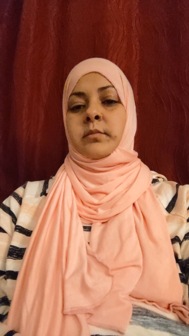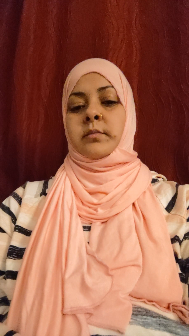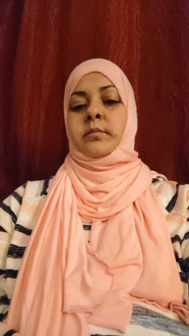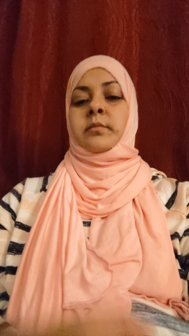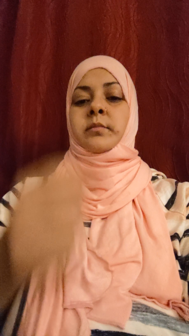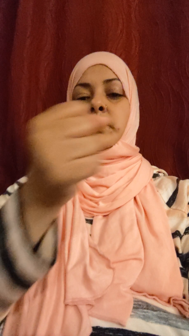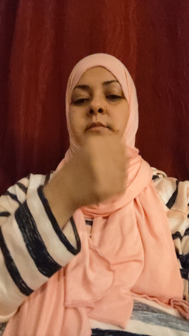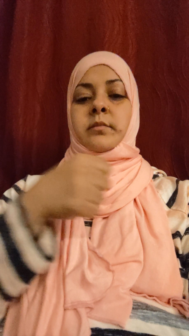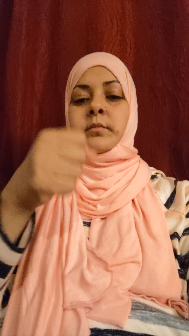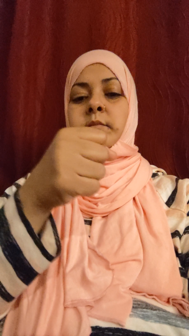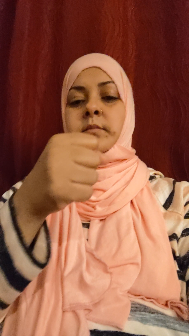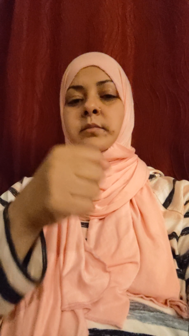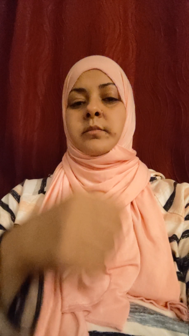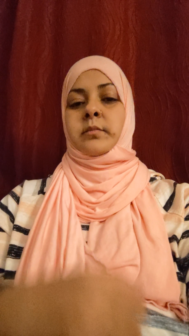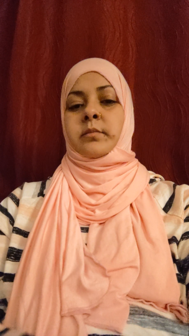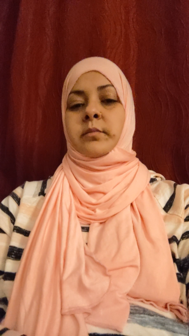coffee